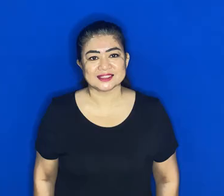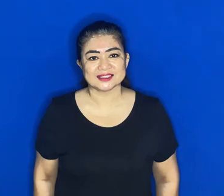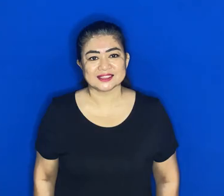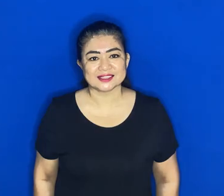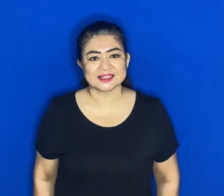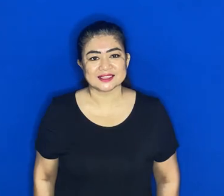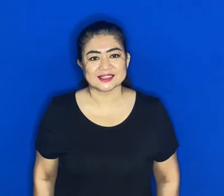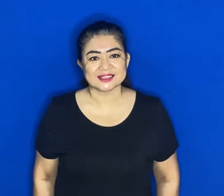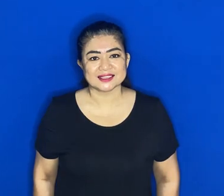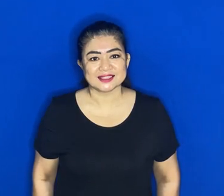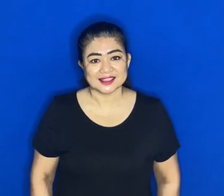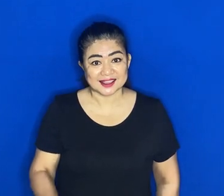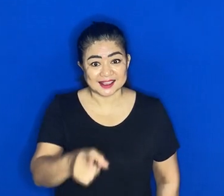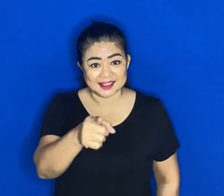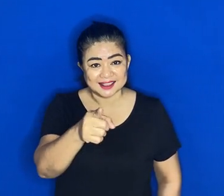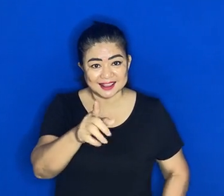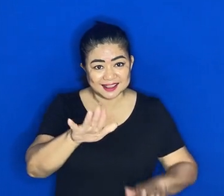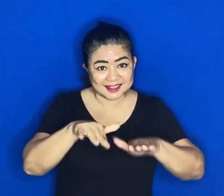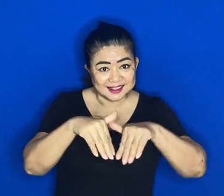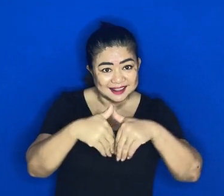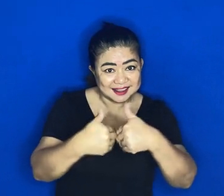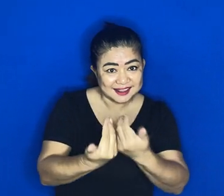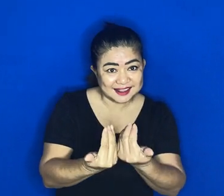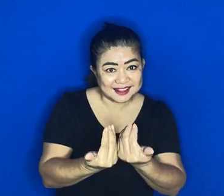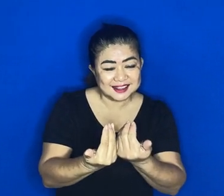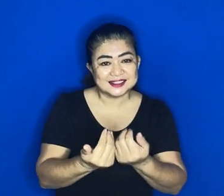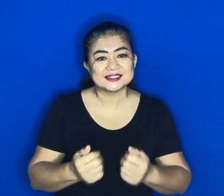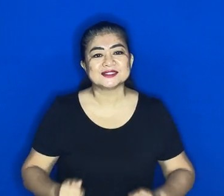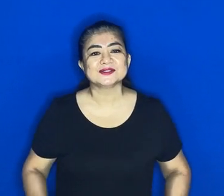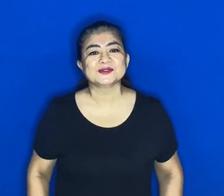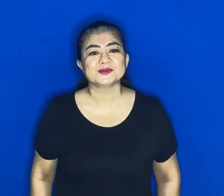how are you